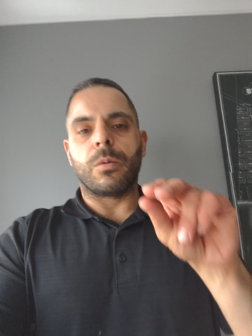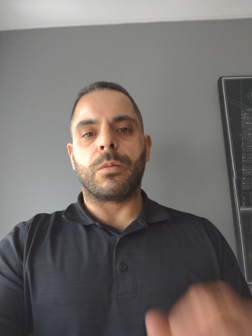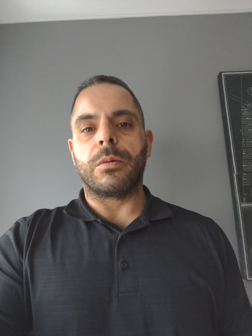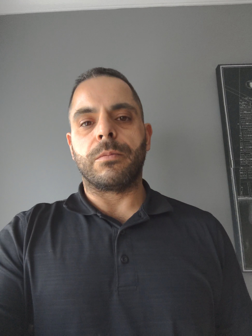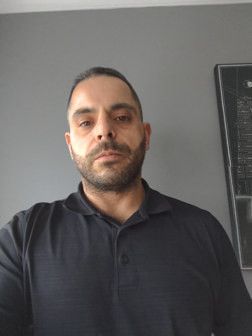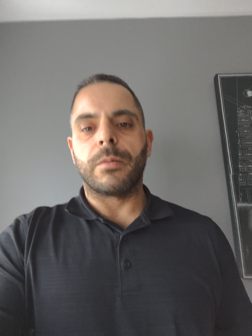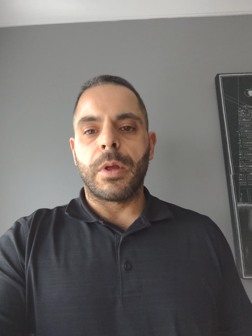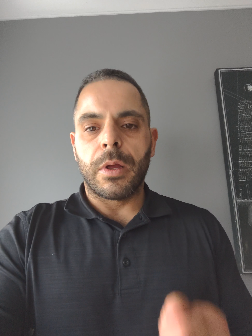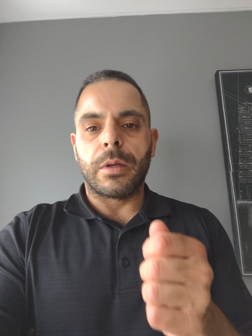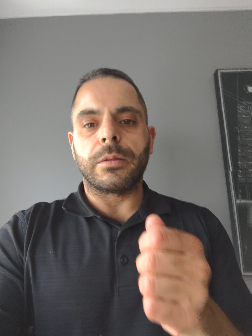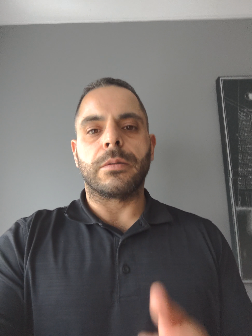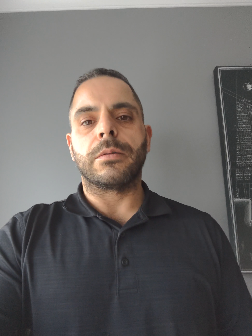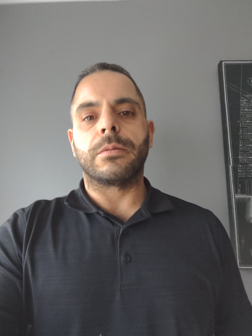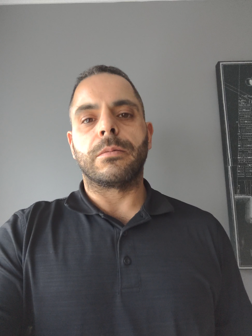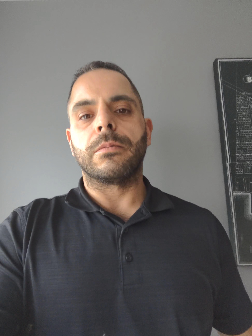hide